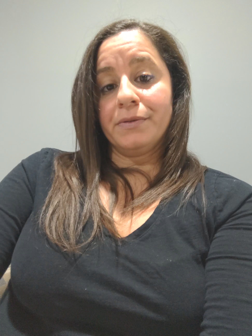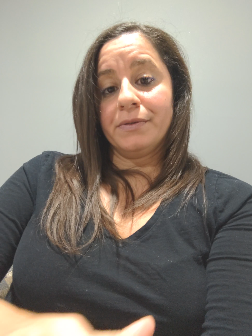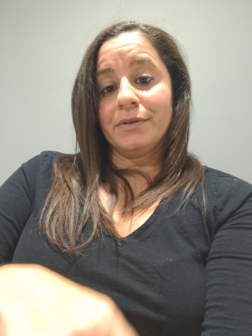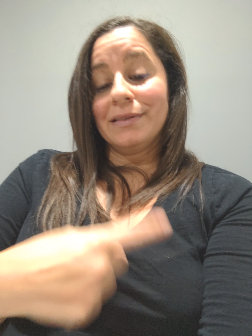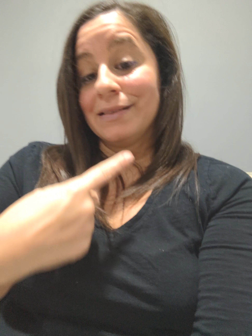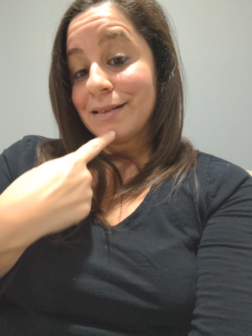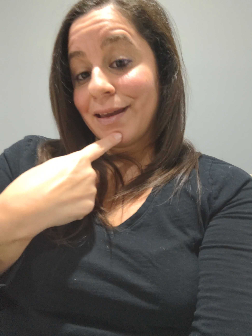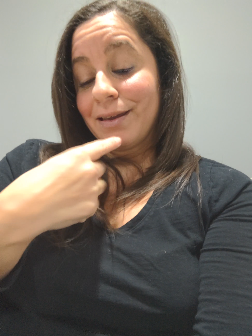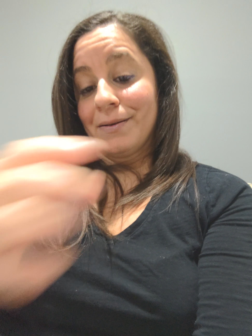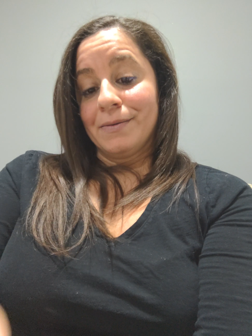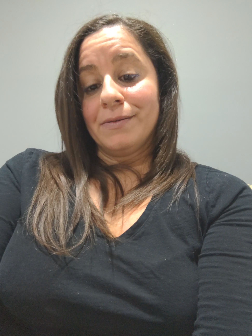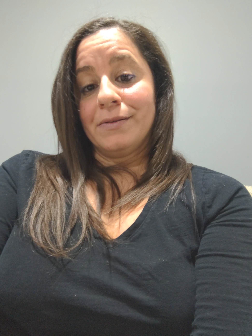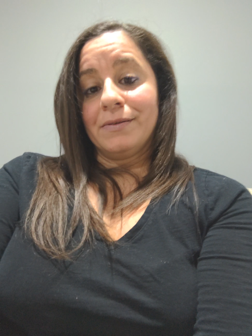say